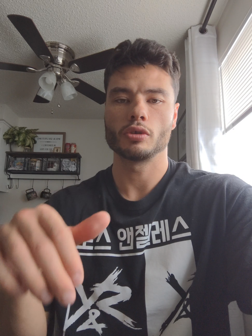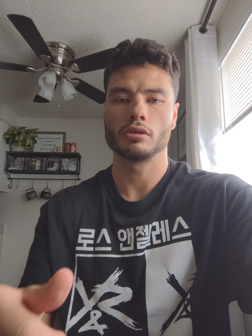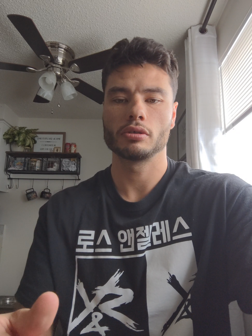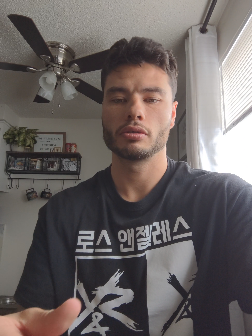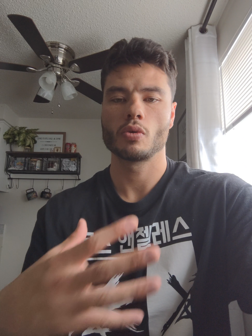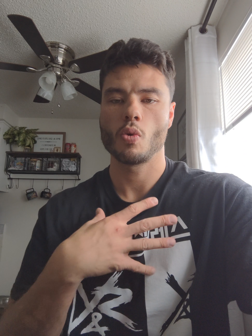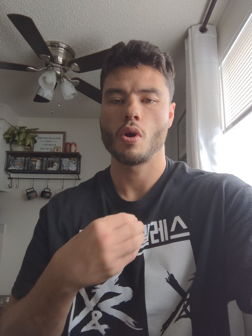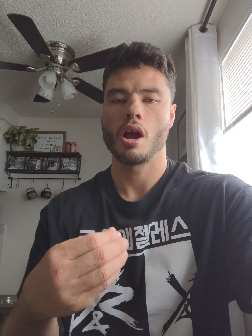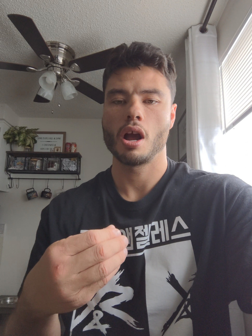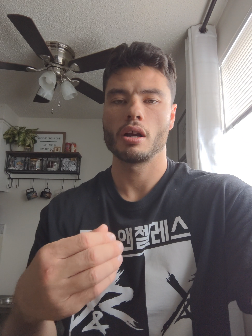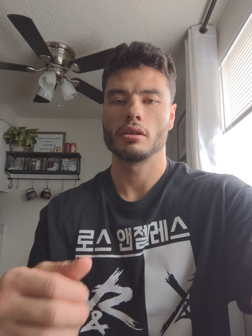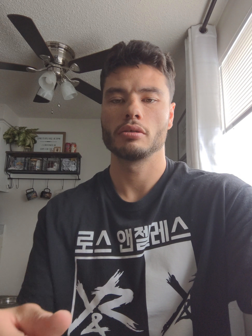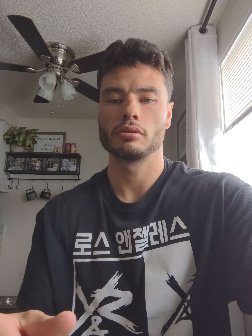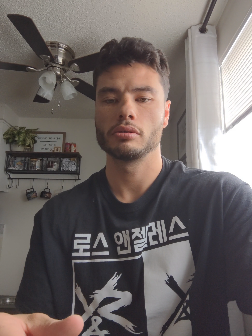white